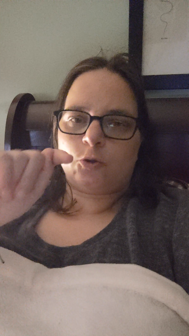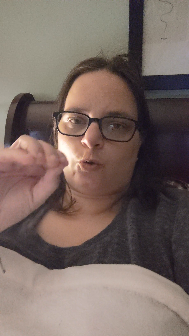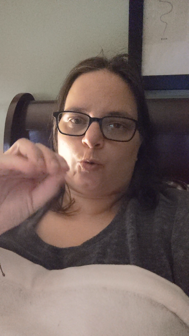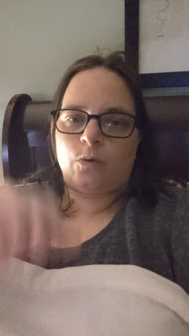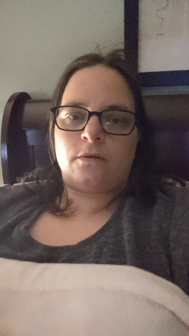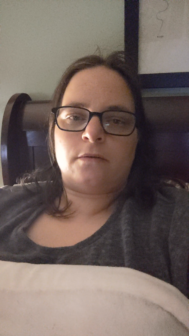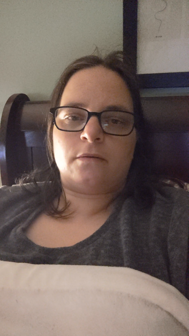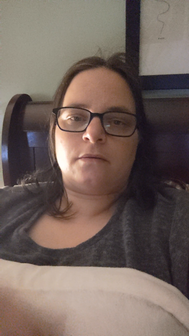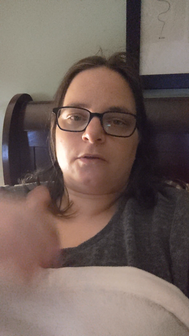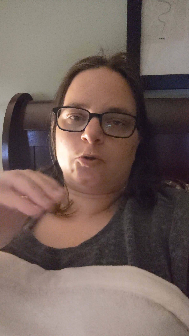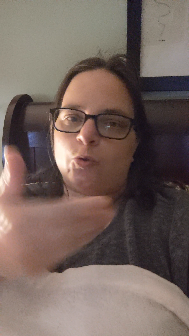new